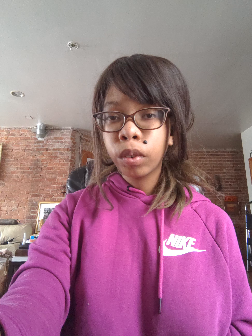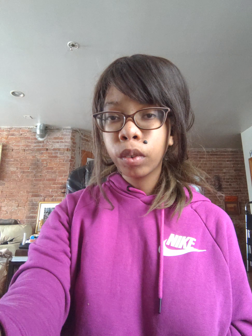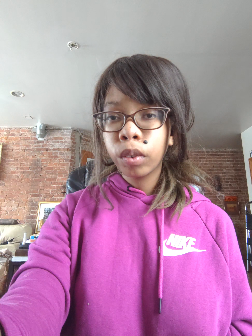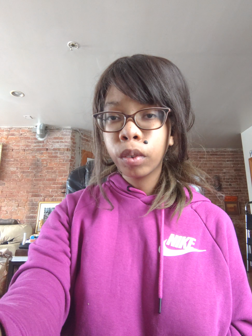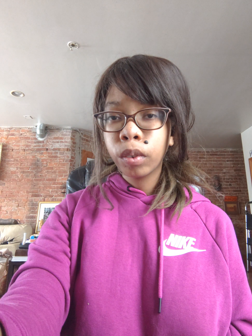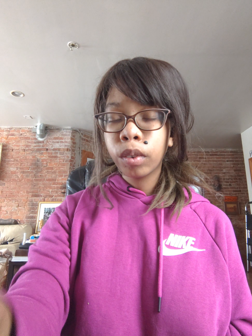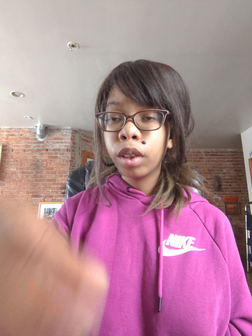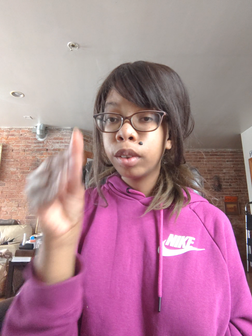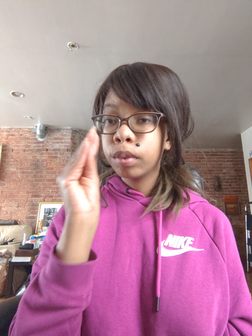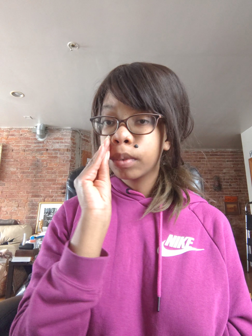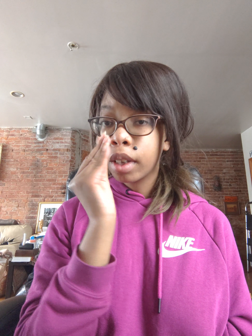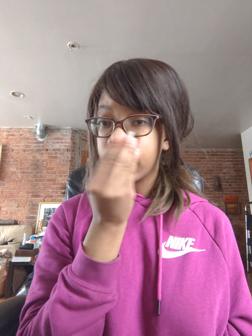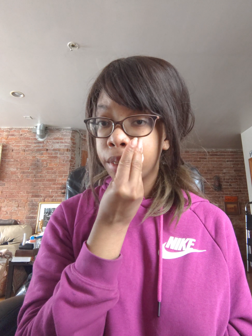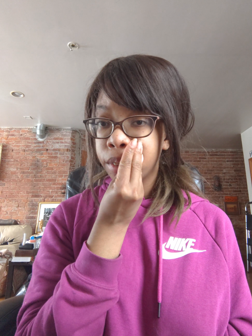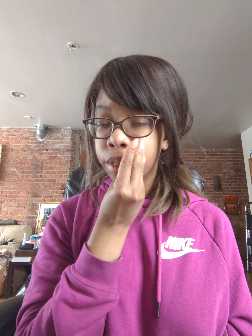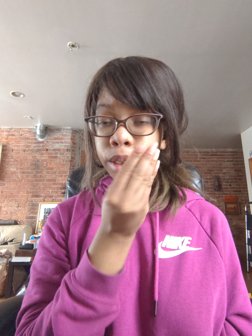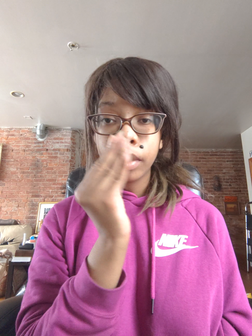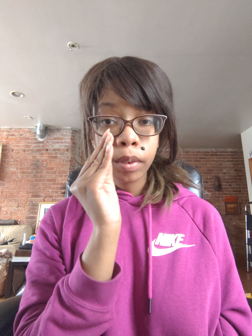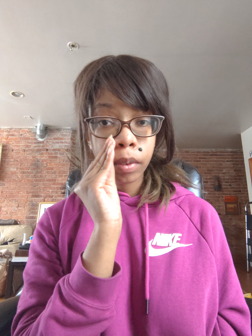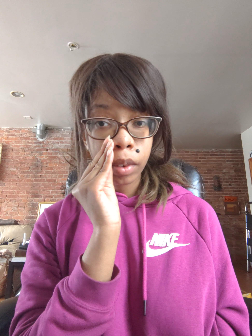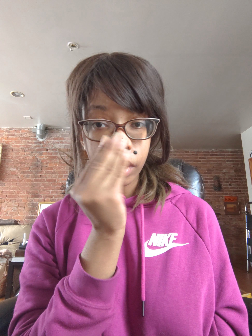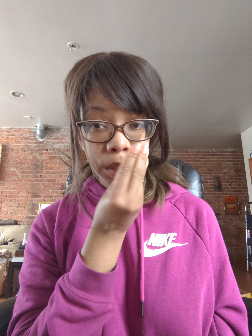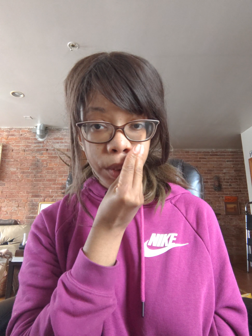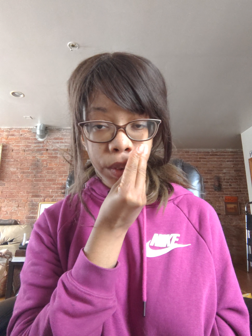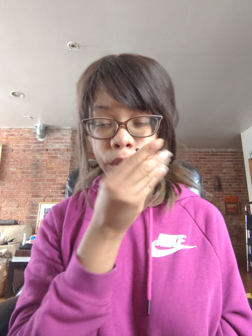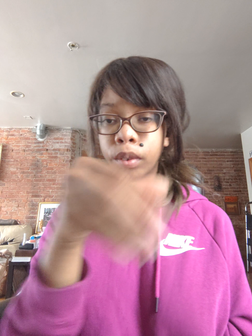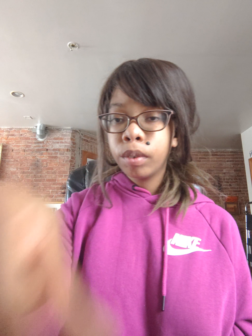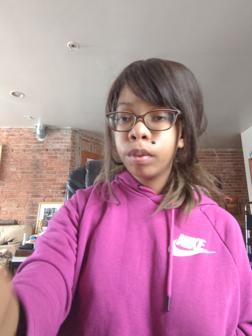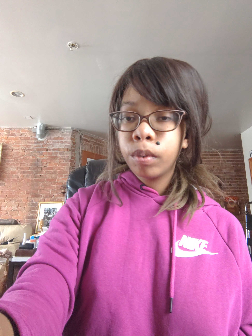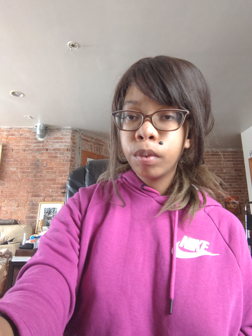flower